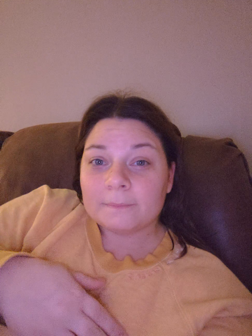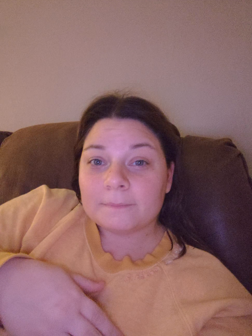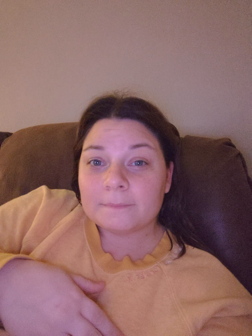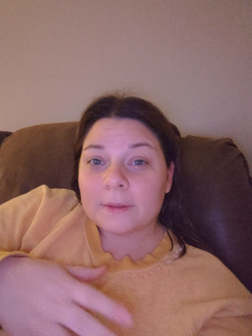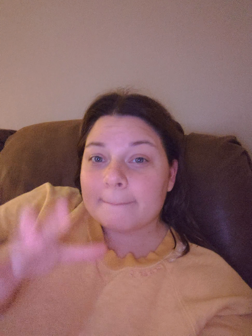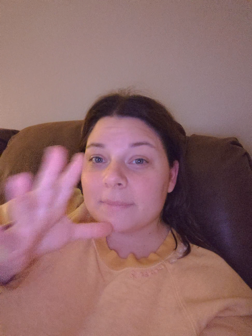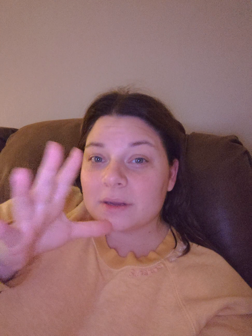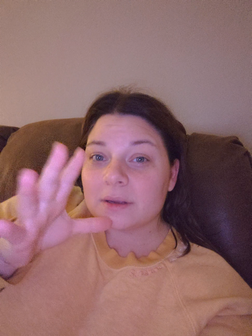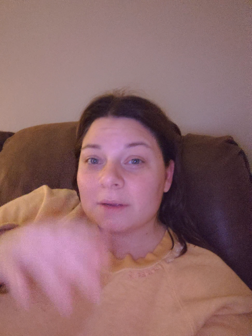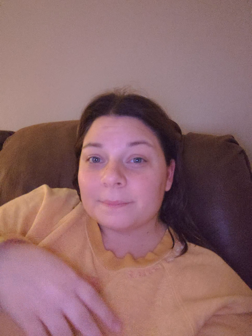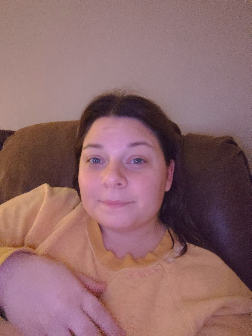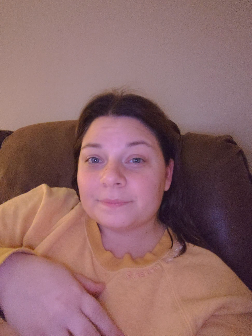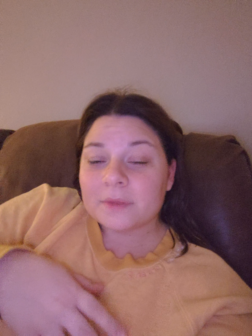mom